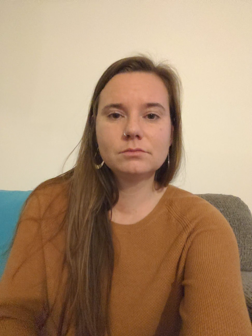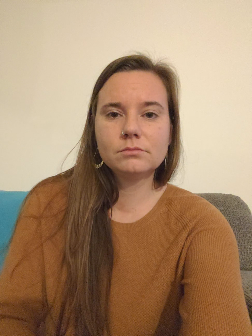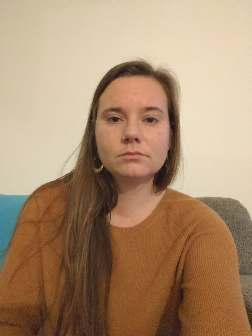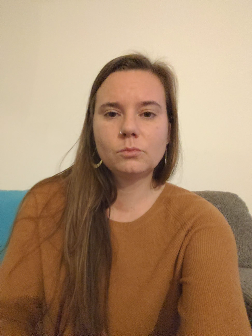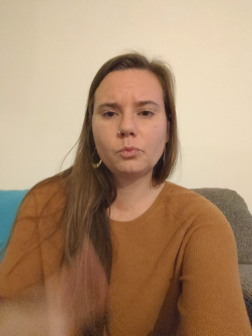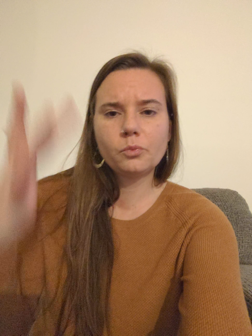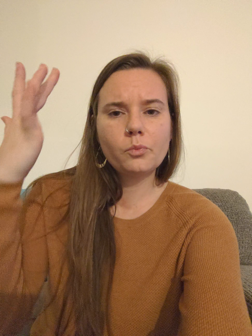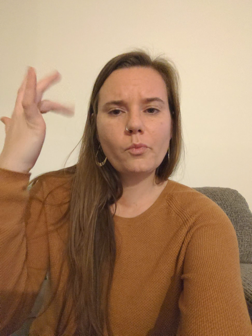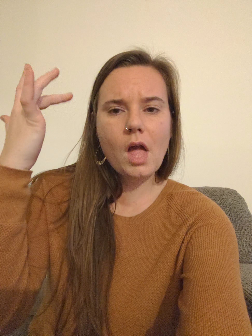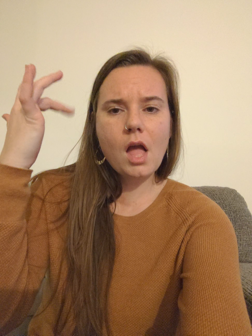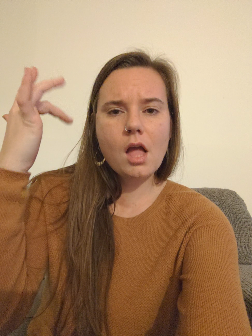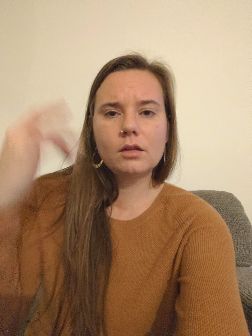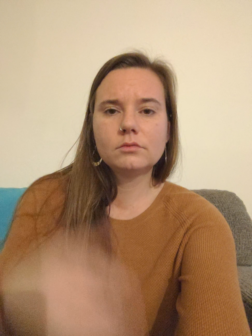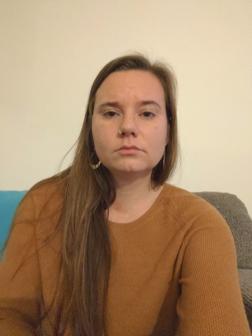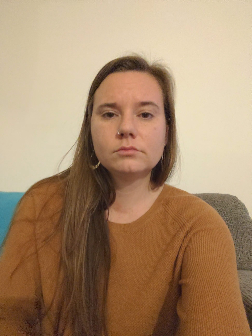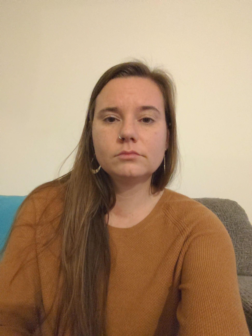why